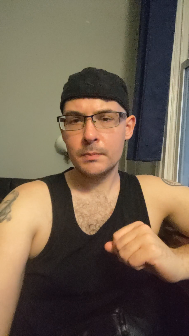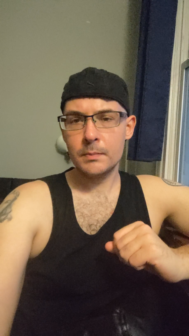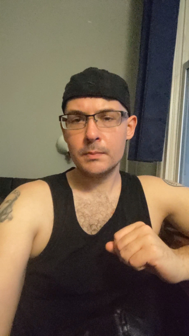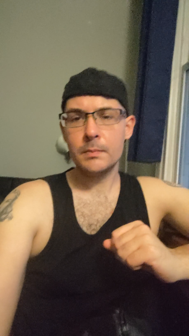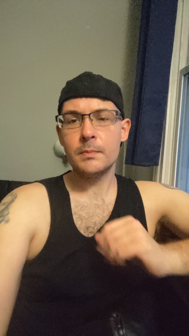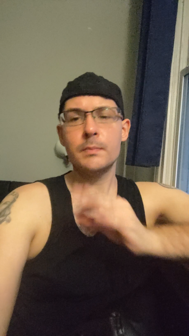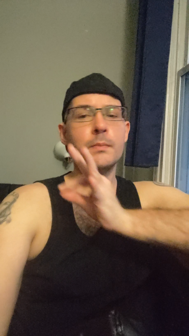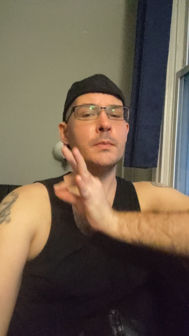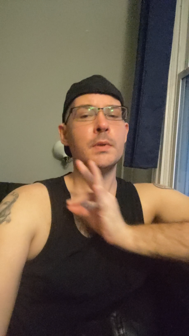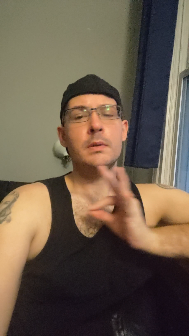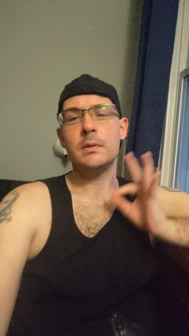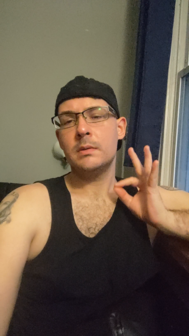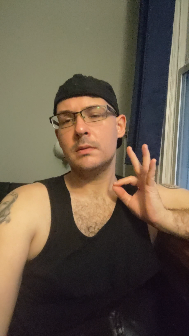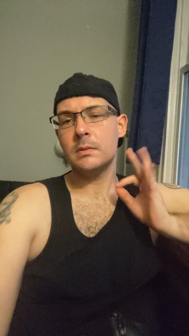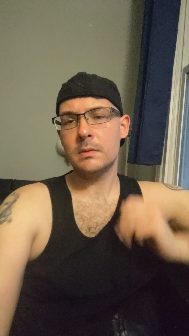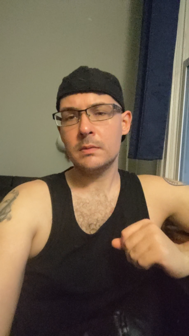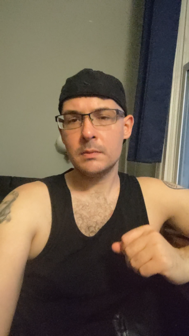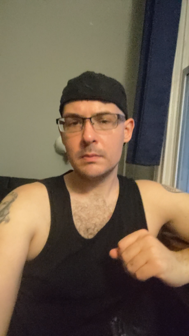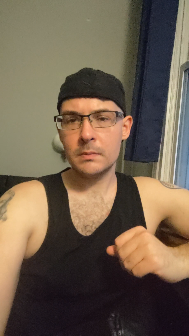beads